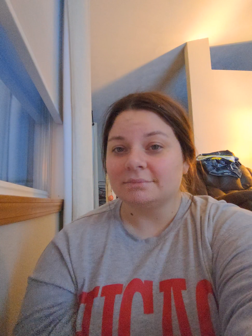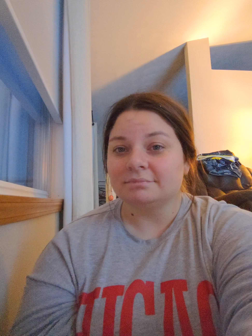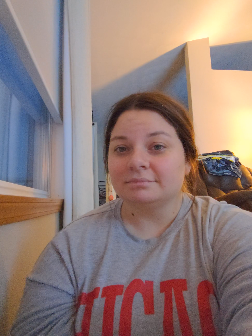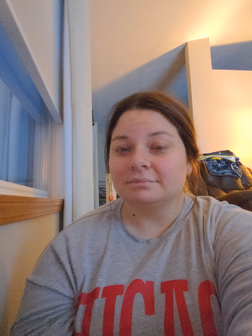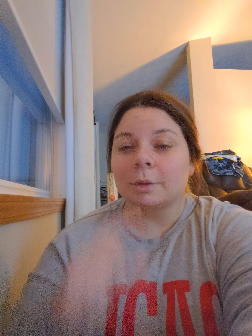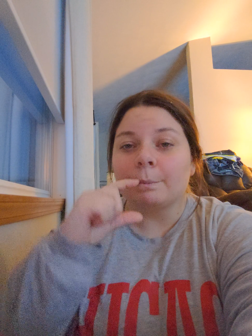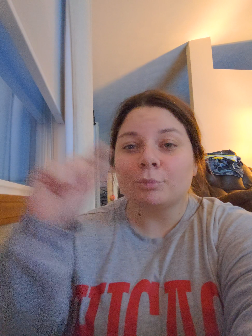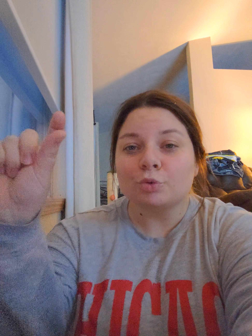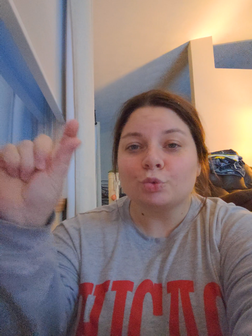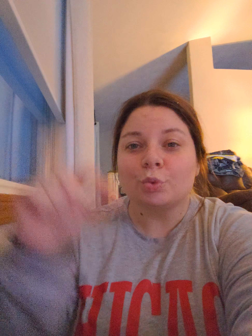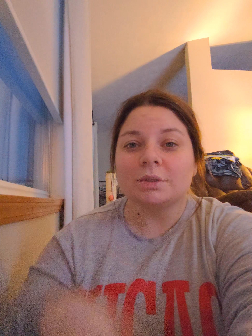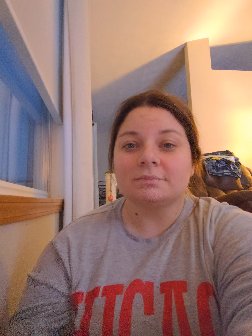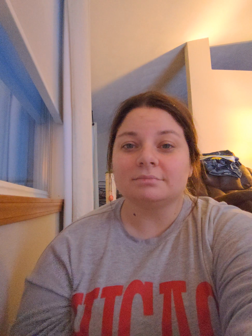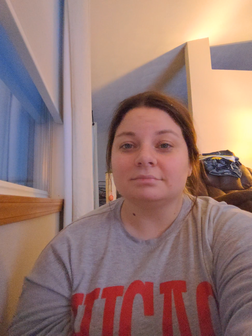moon